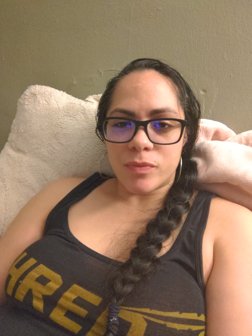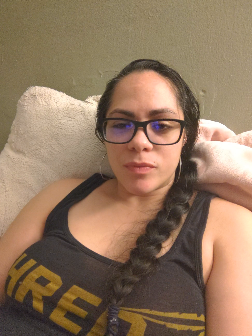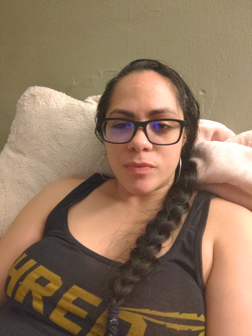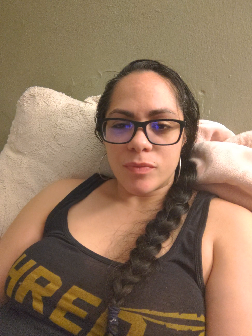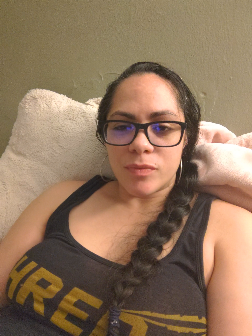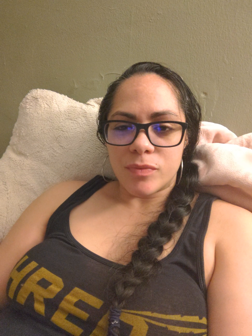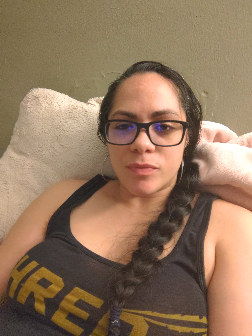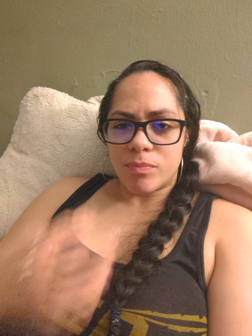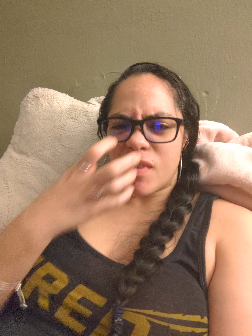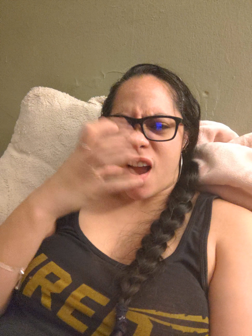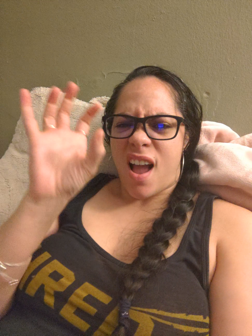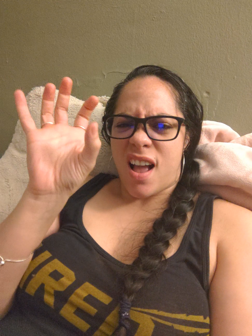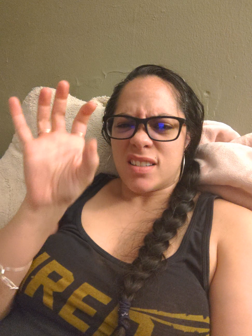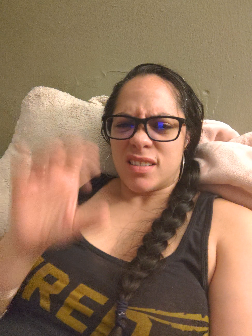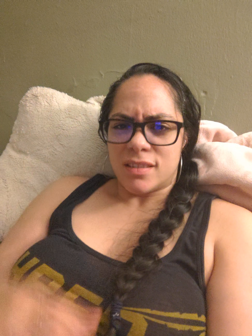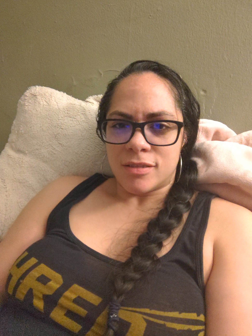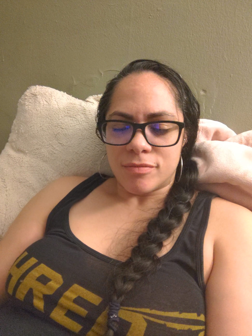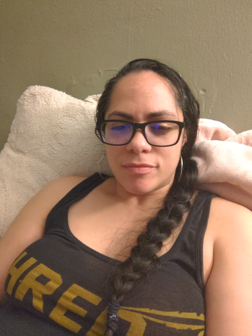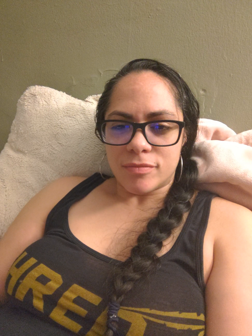hot